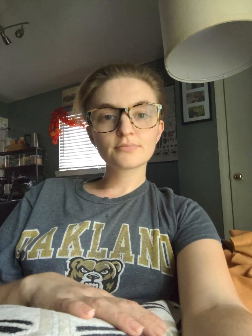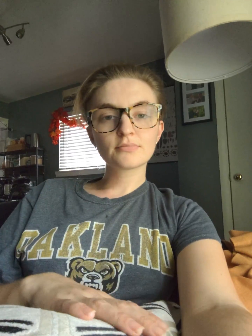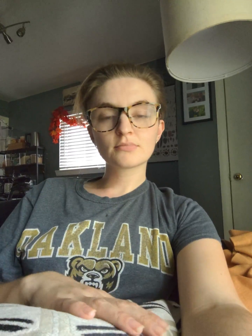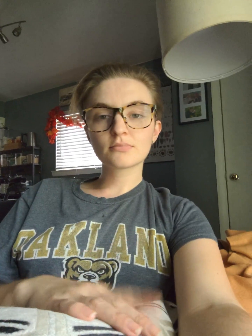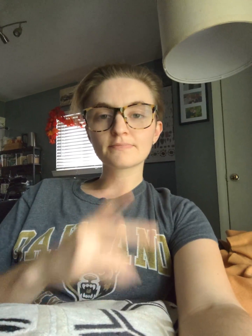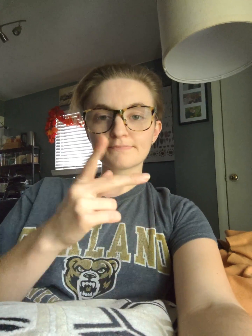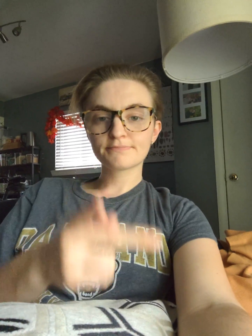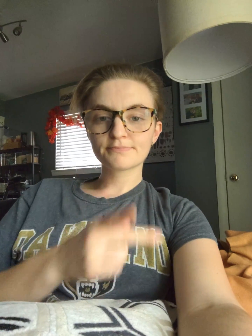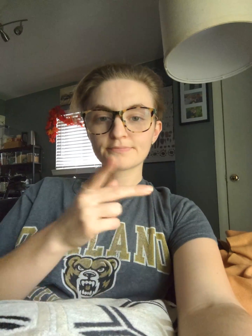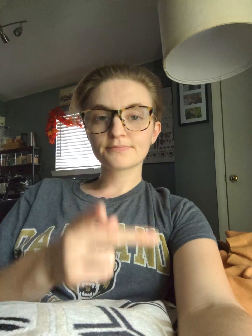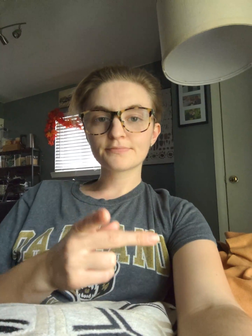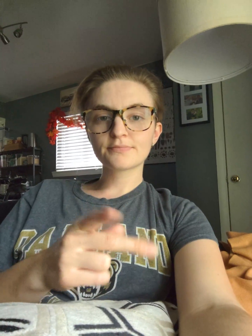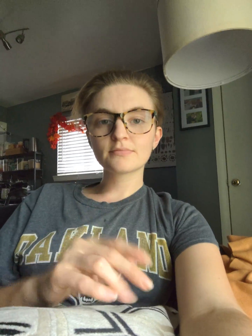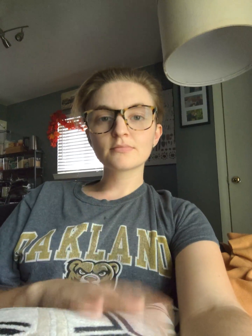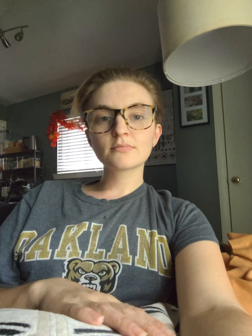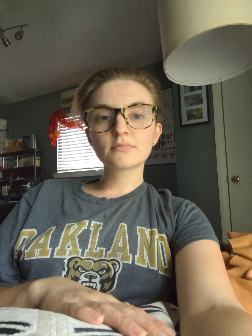careful